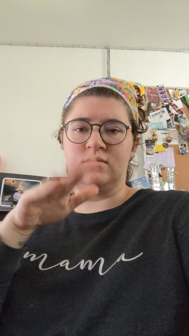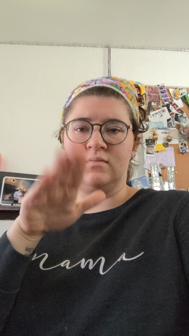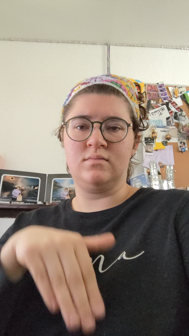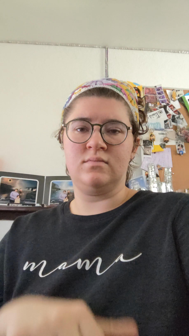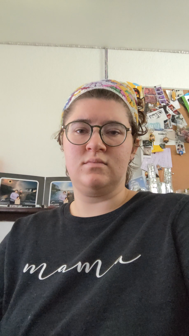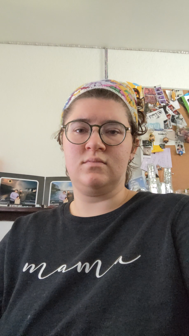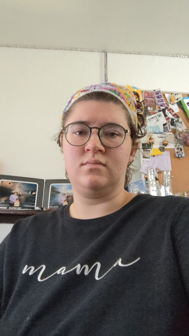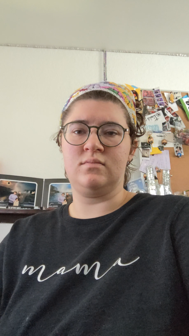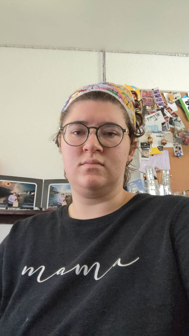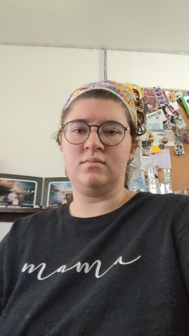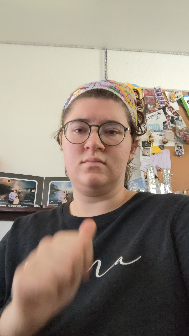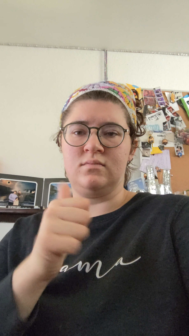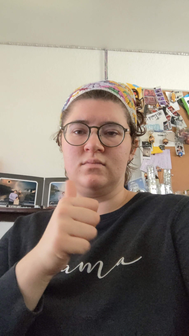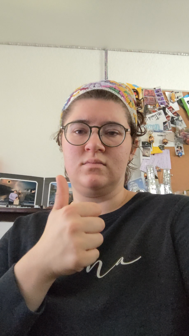how